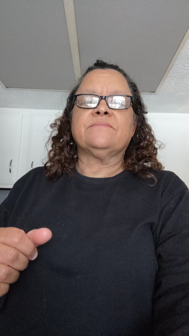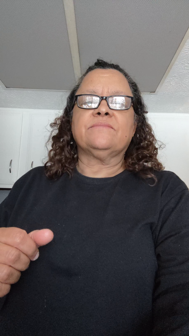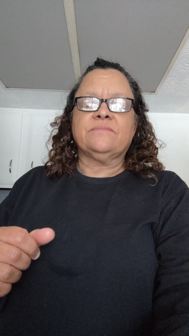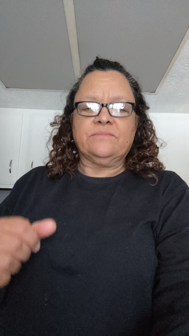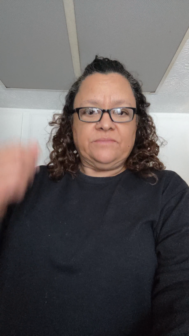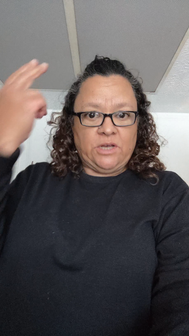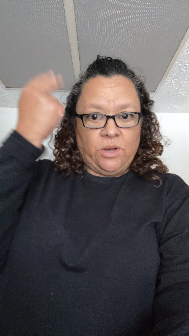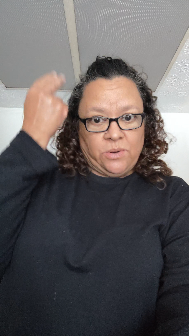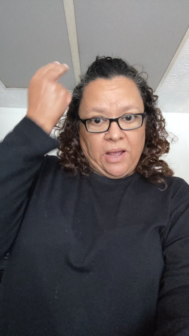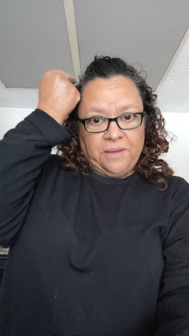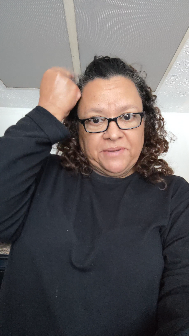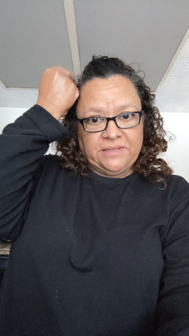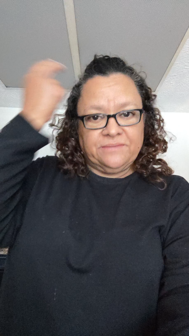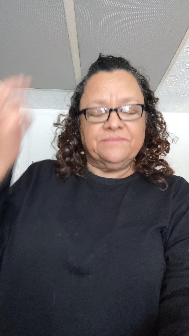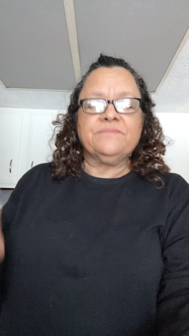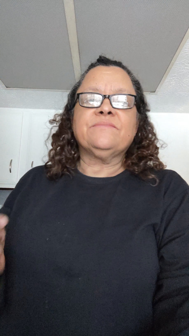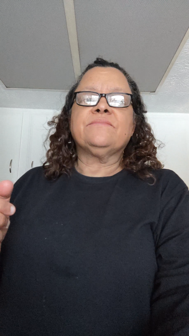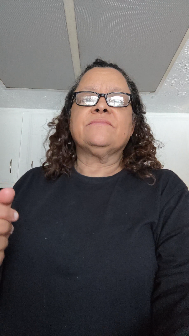rabbit